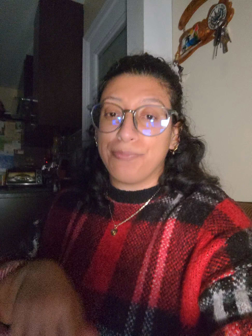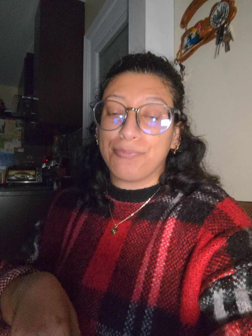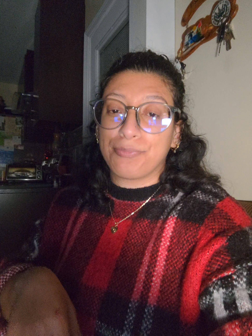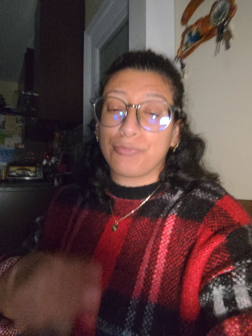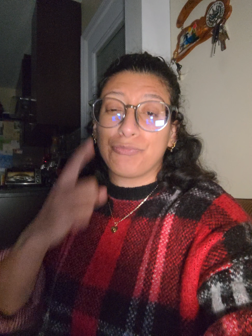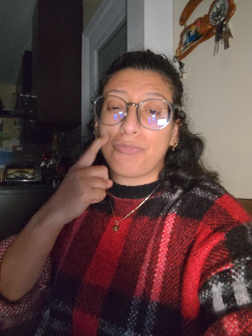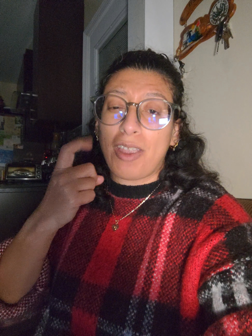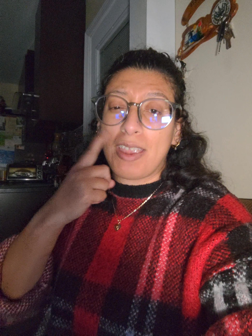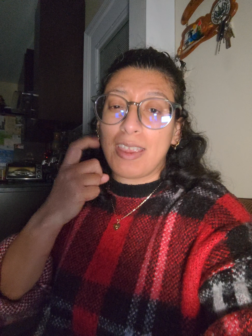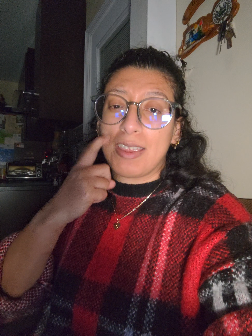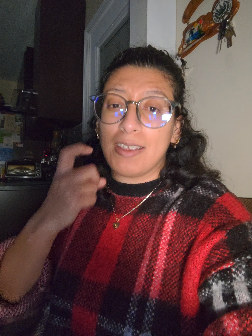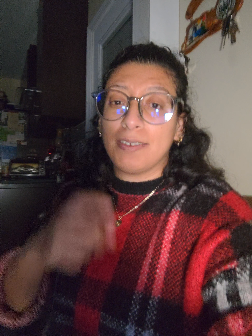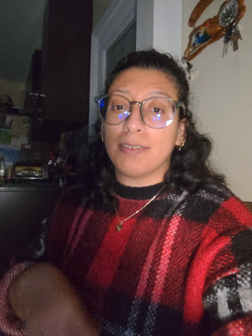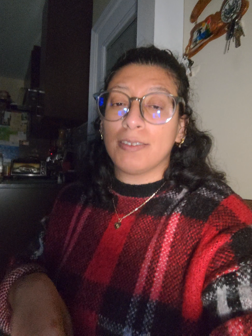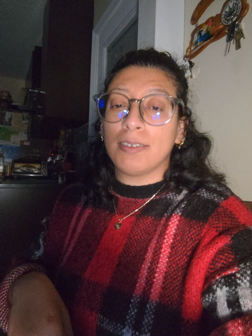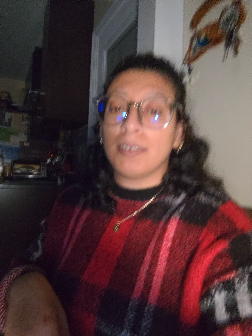cry